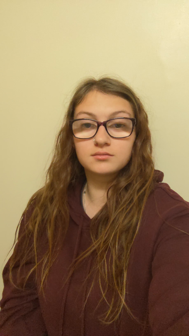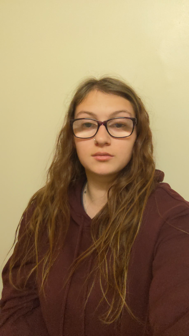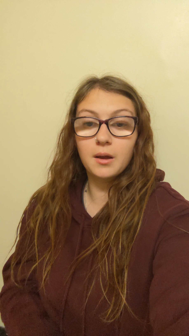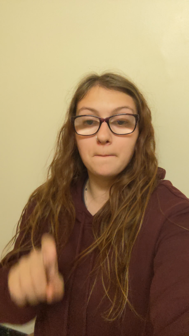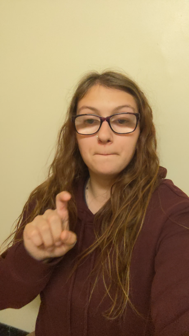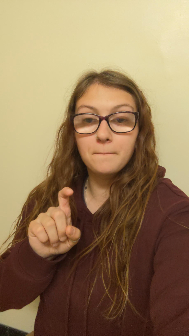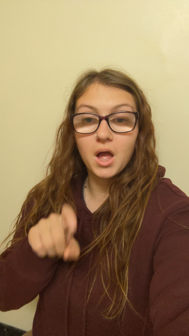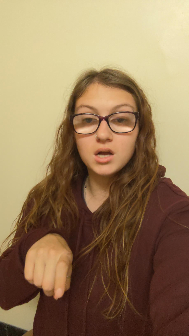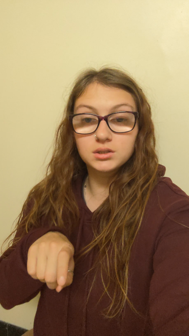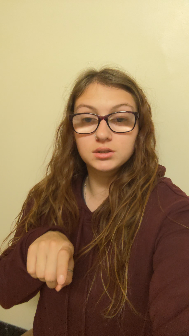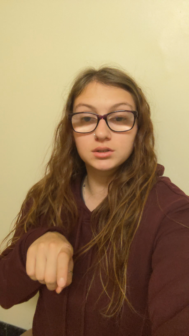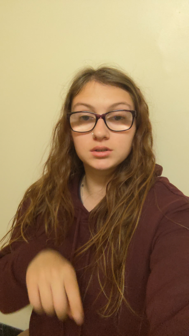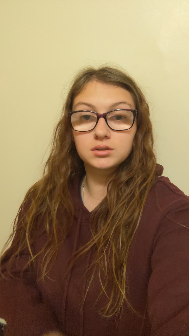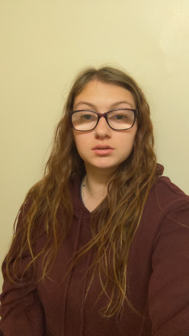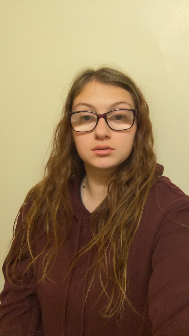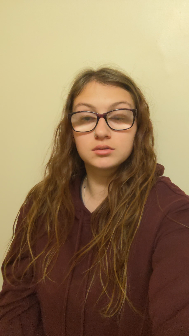must